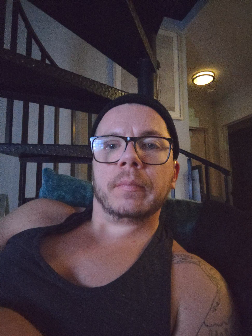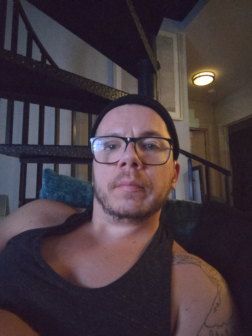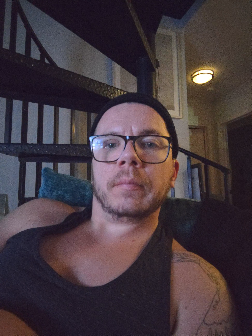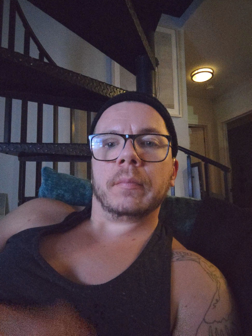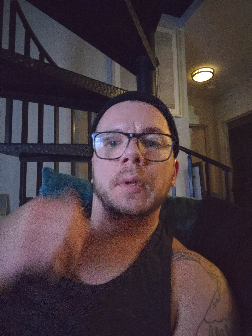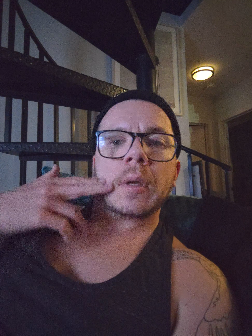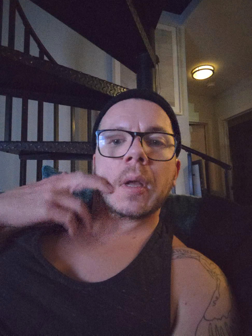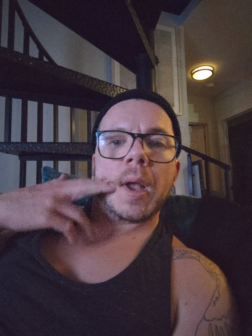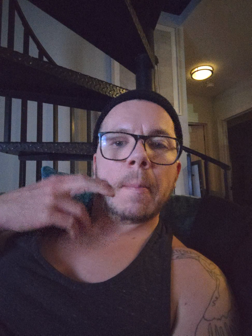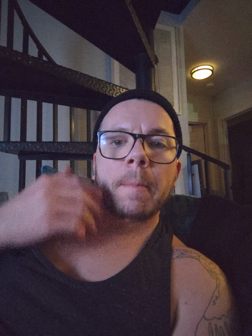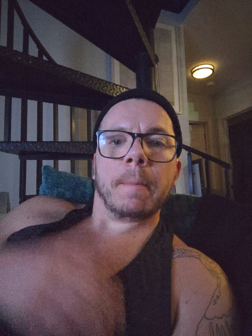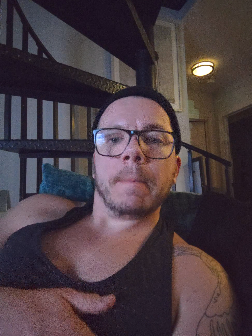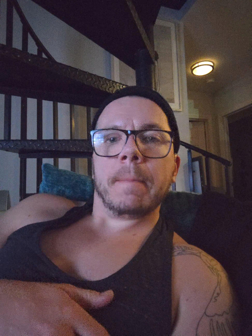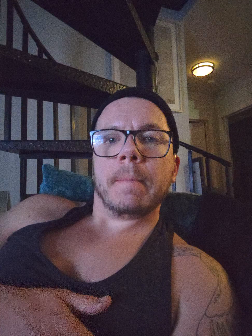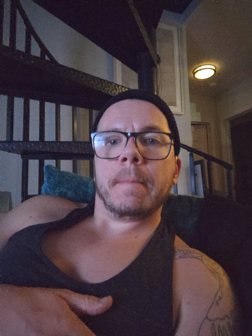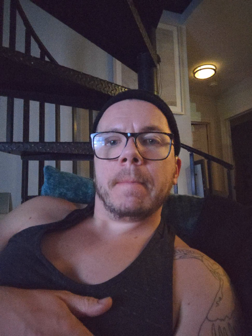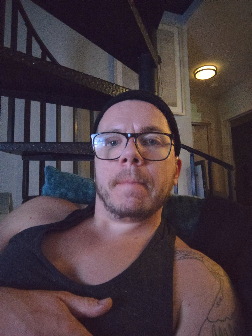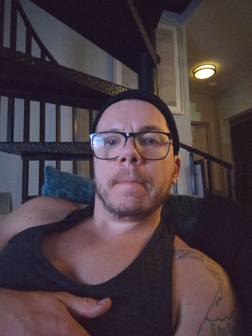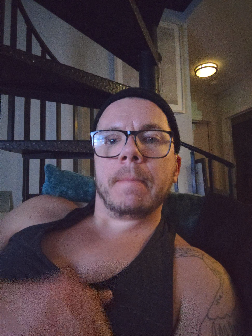gum